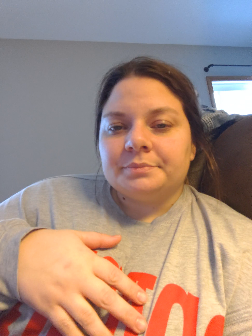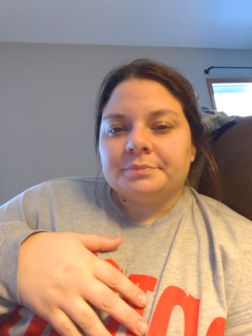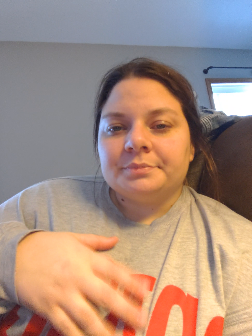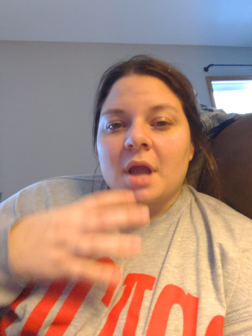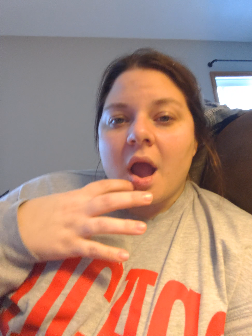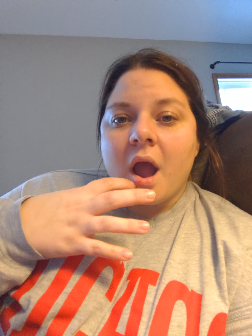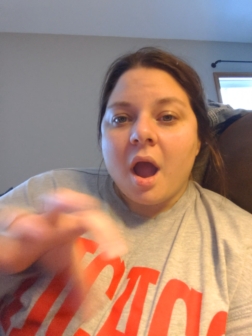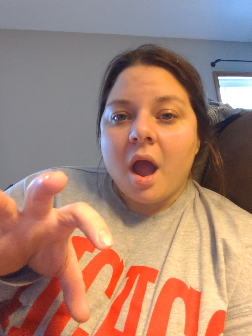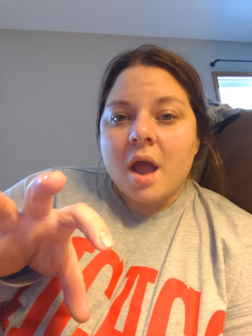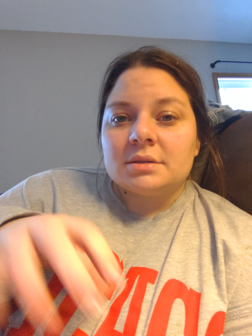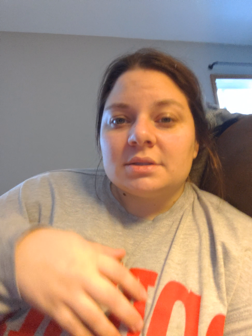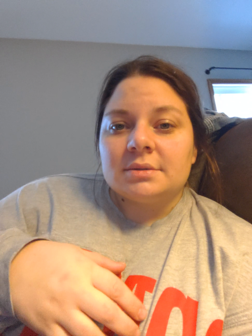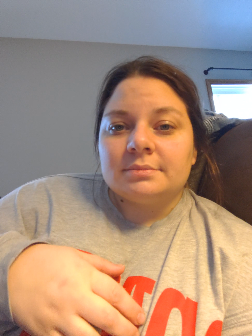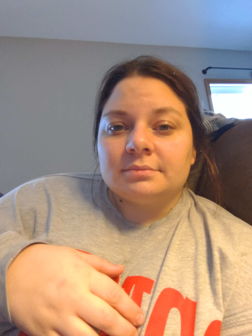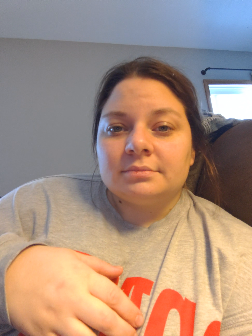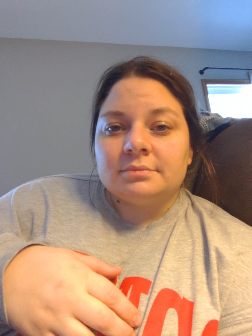hot